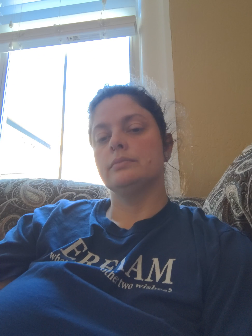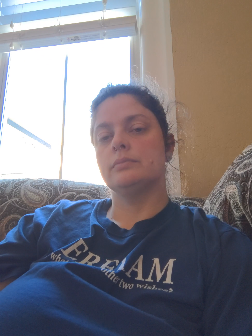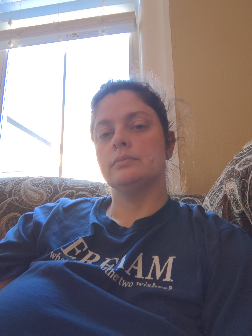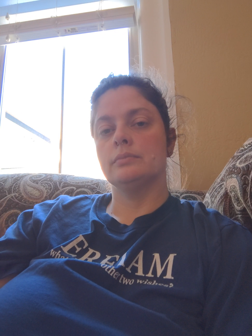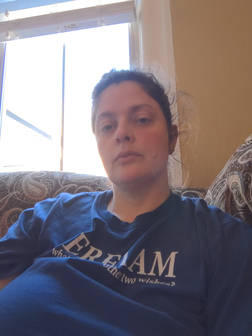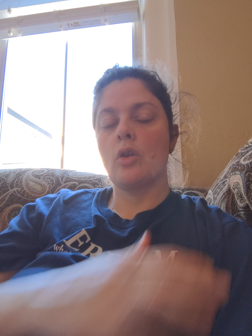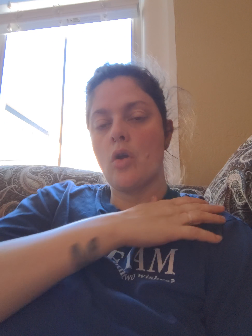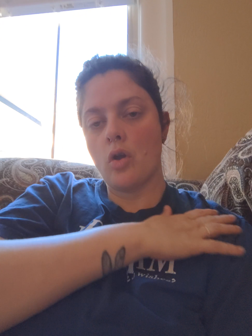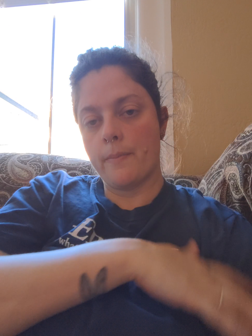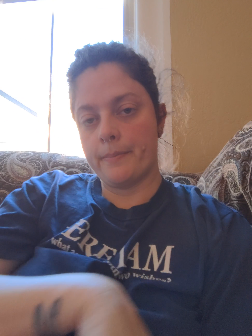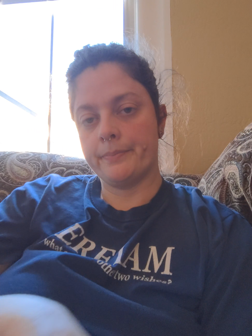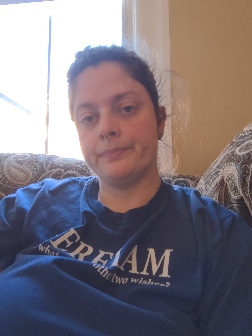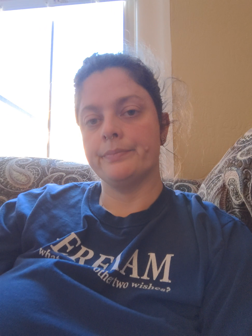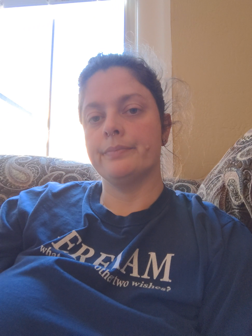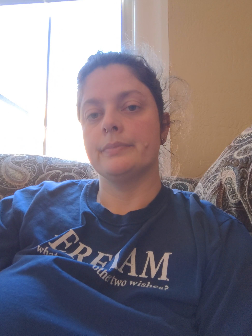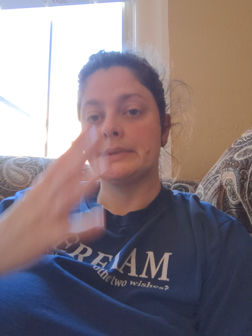arm